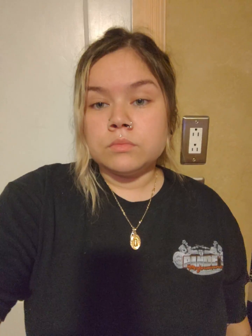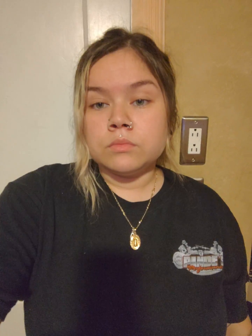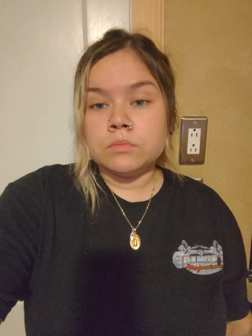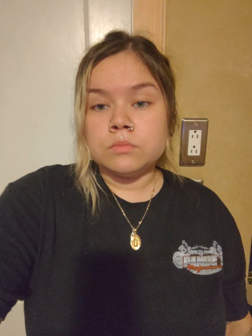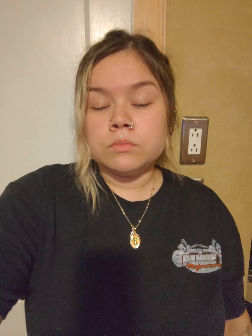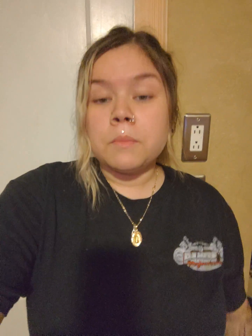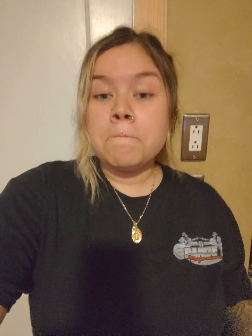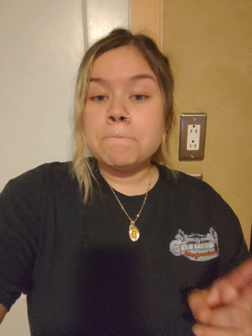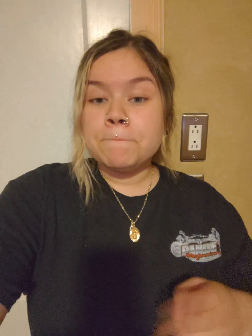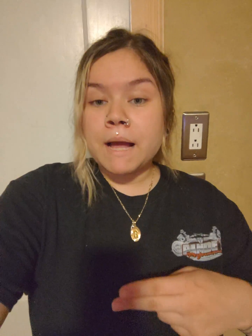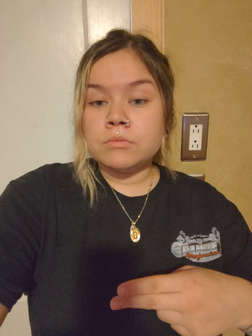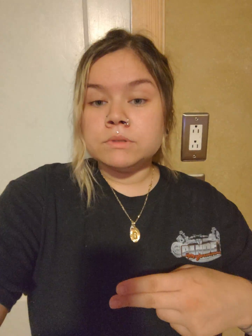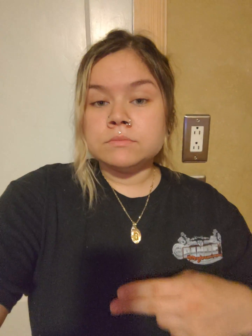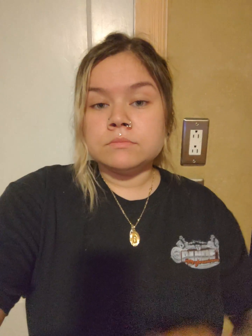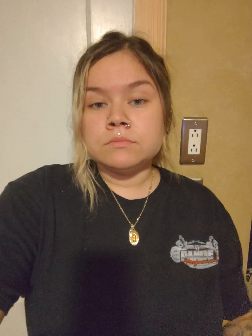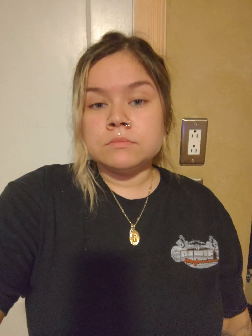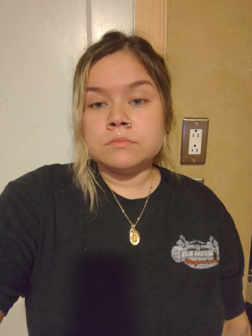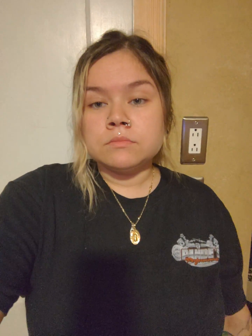belt